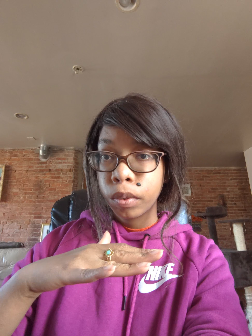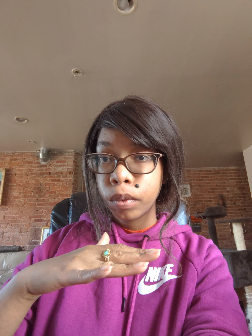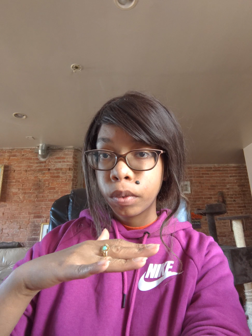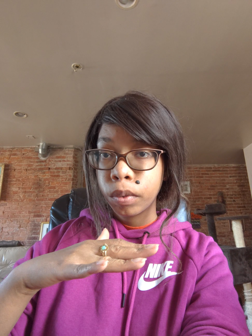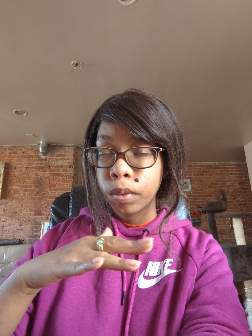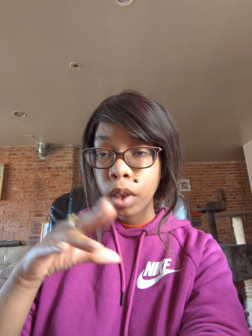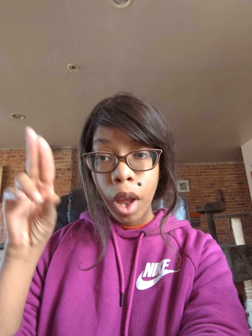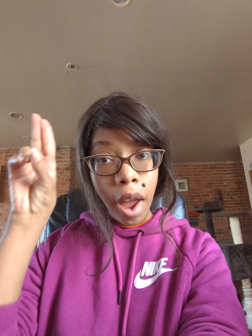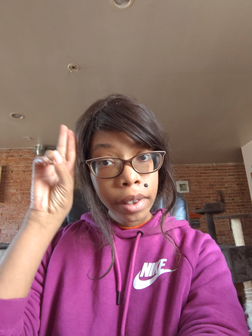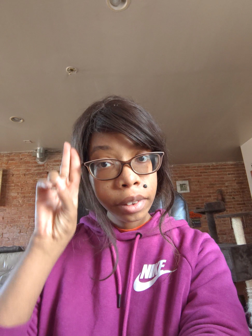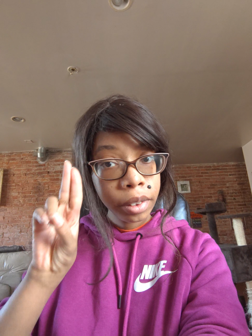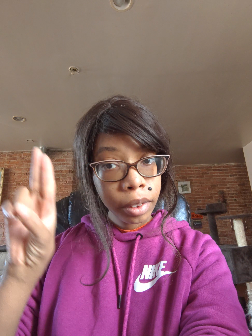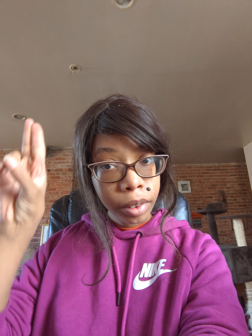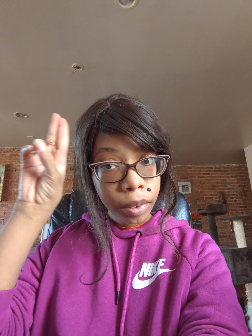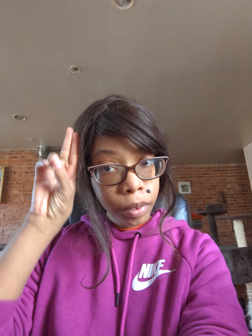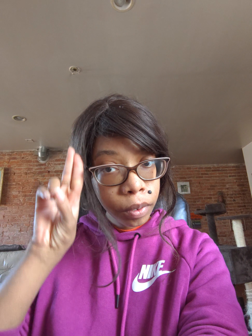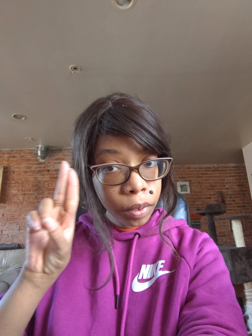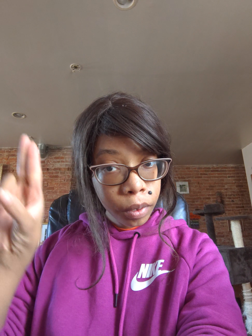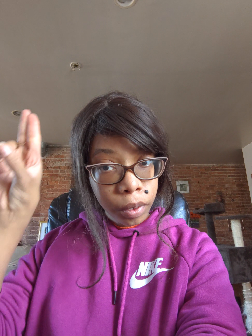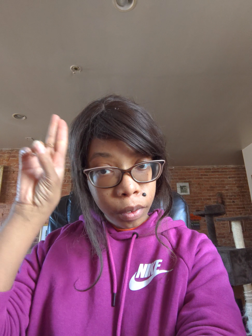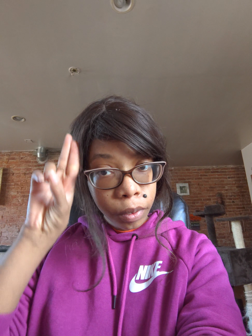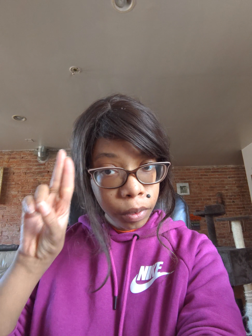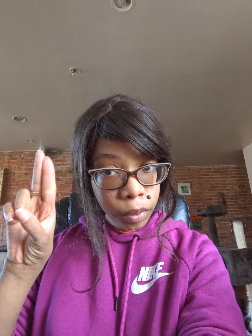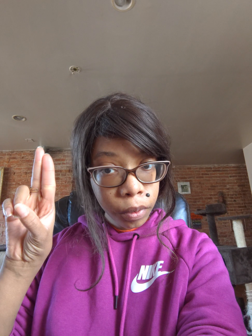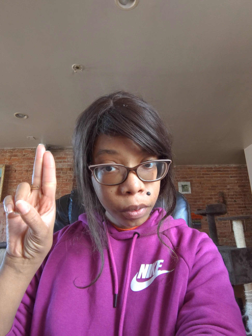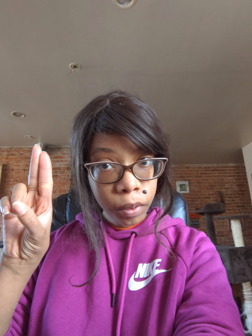uncle